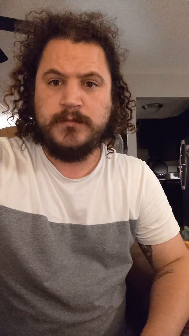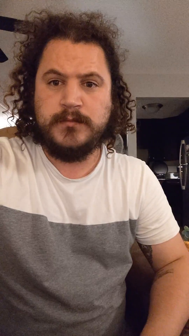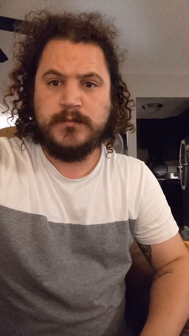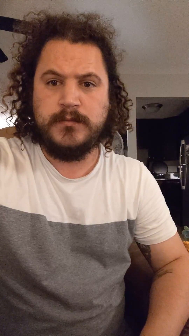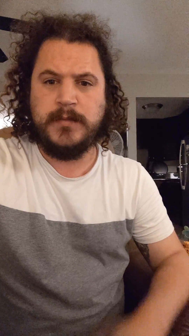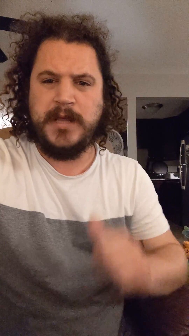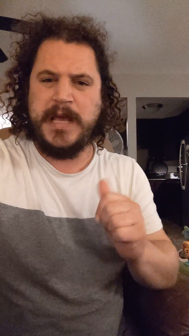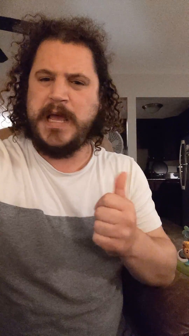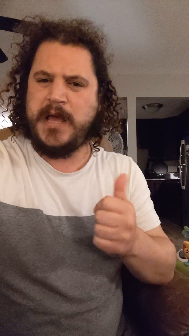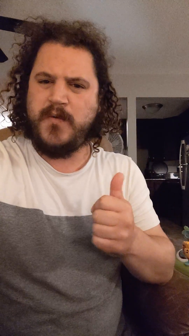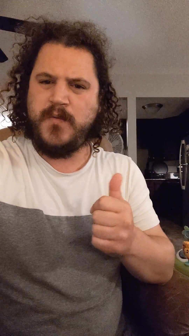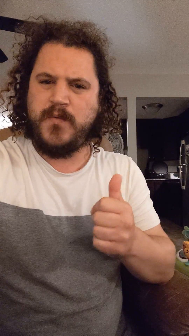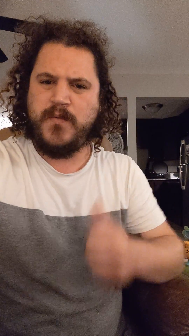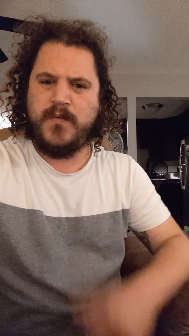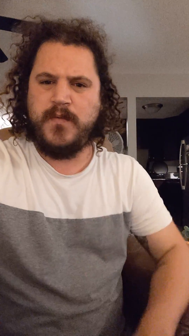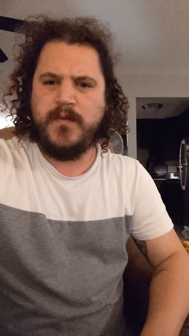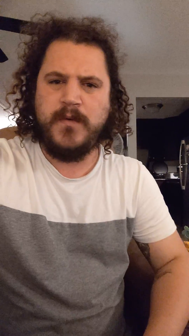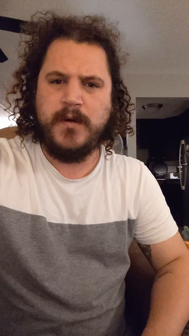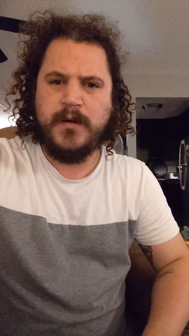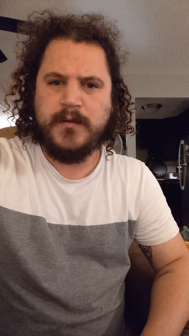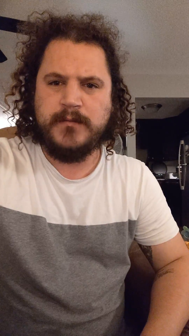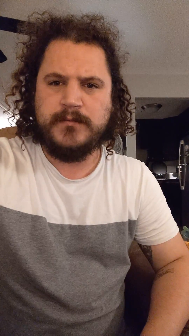how